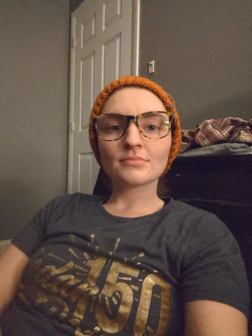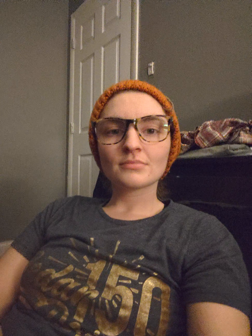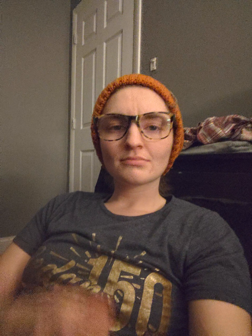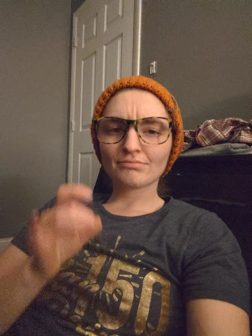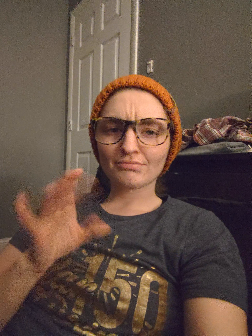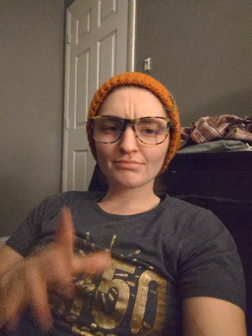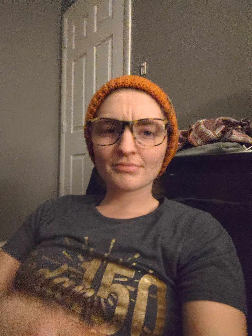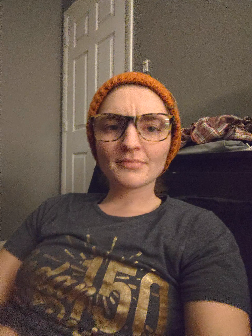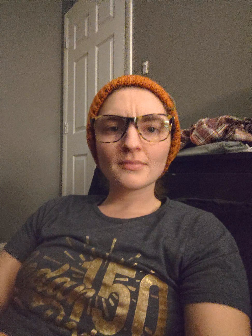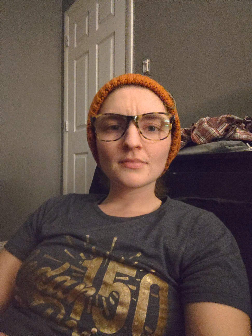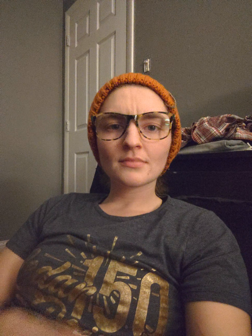hate